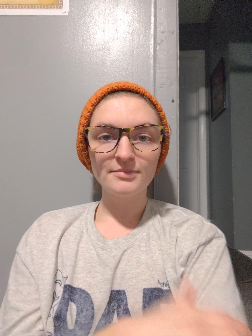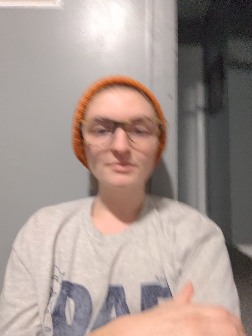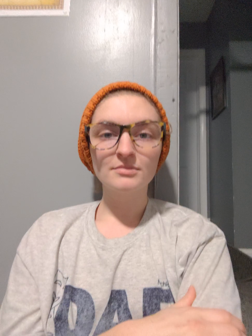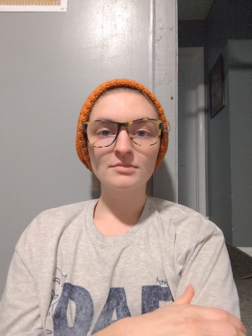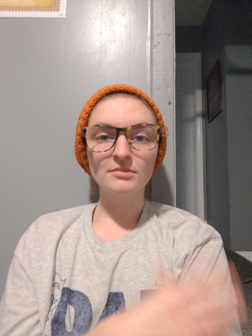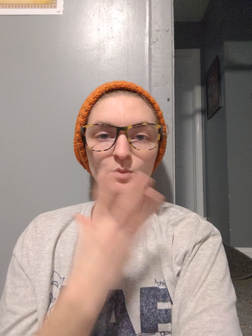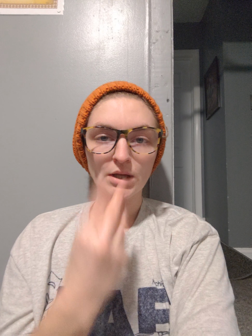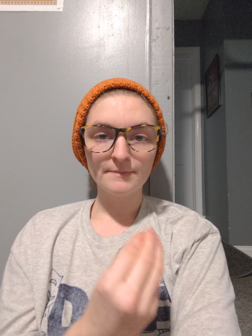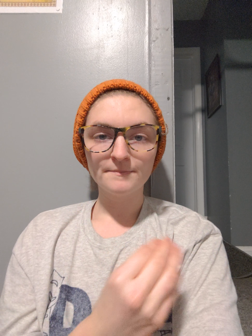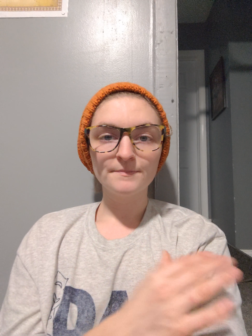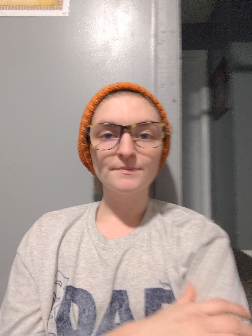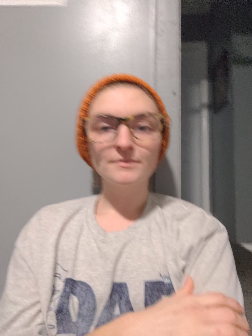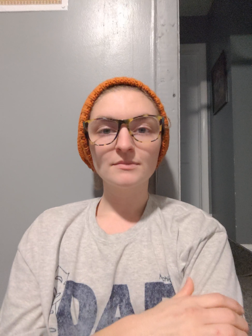wet